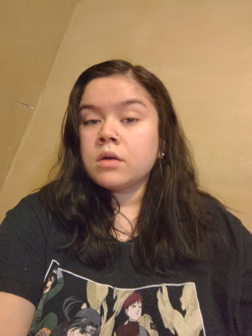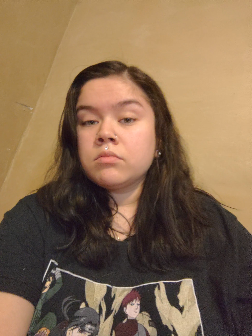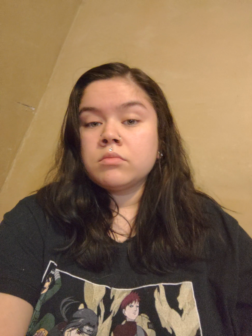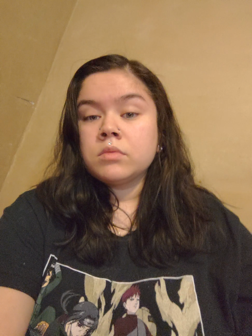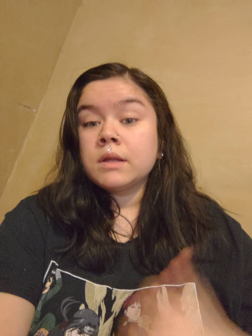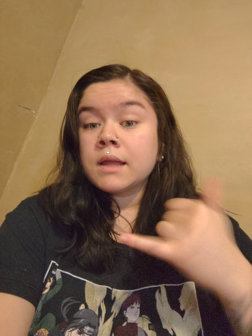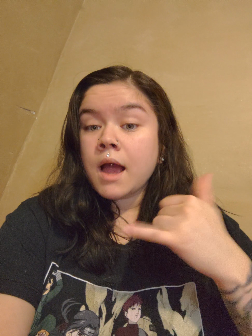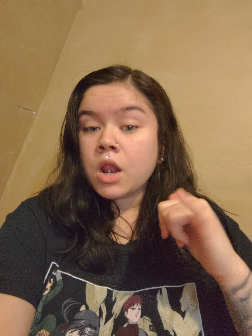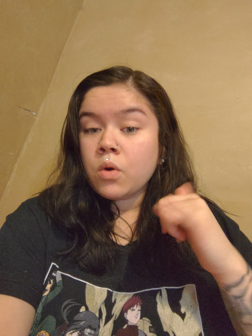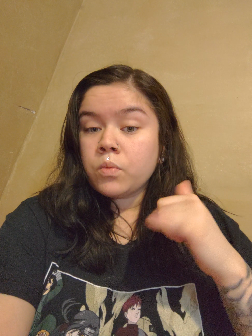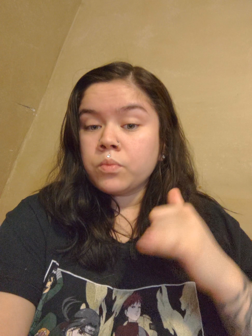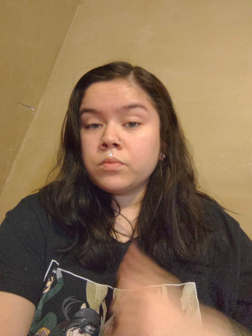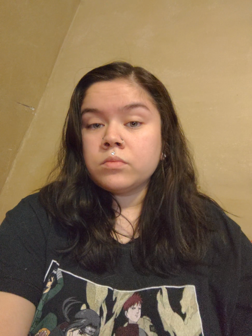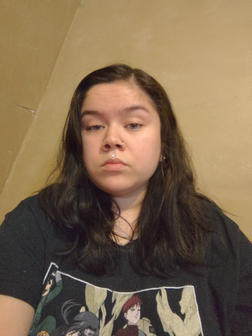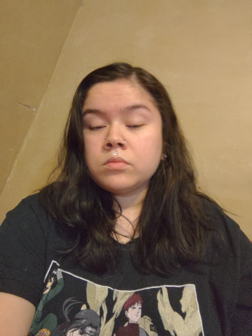yellow